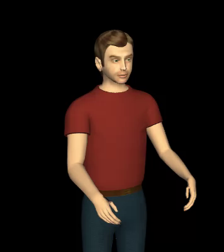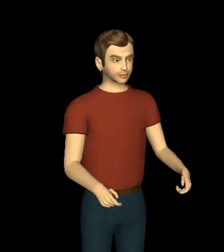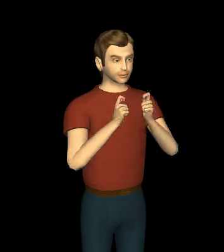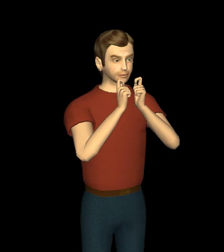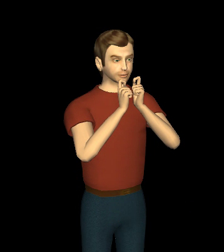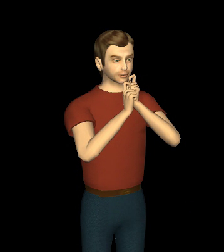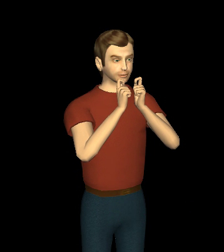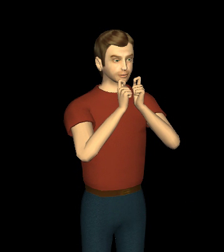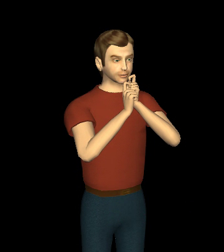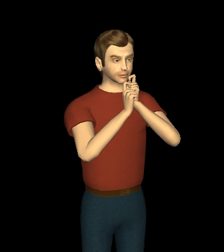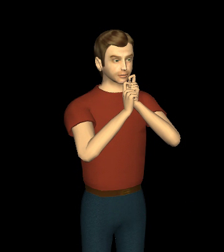يناقش